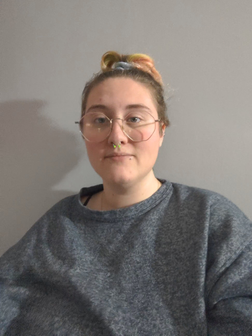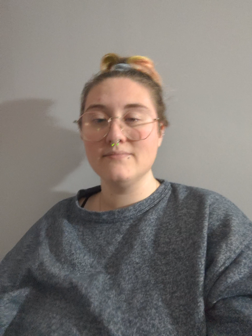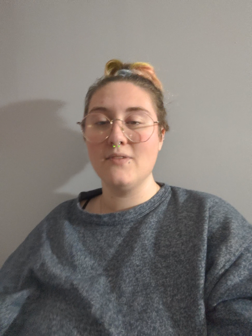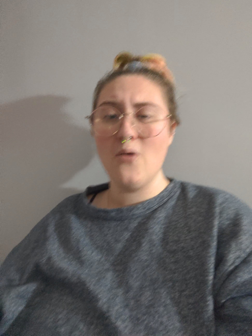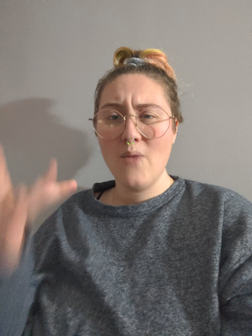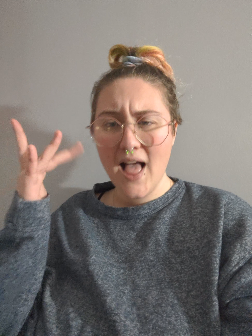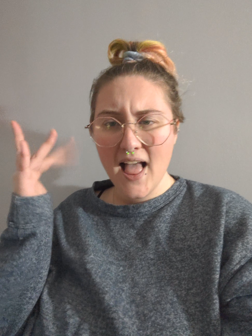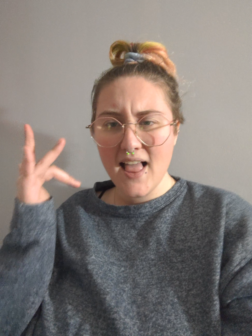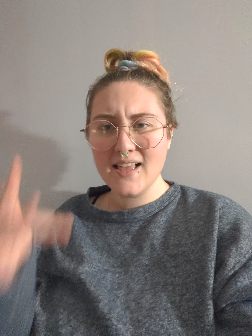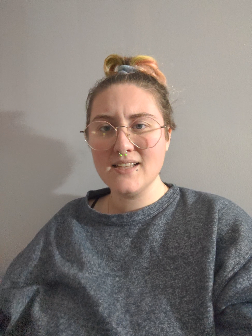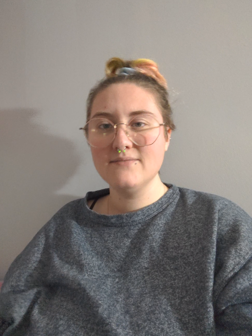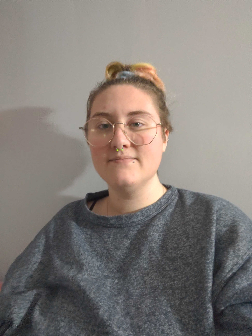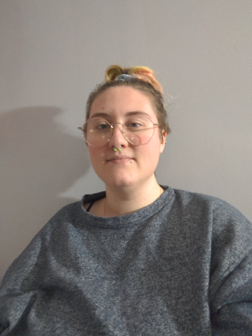why